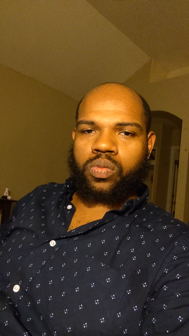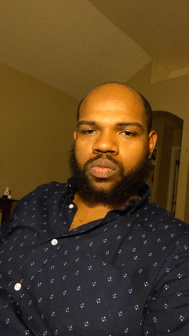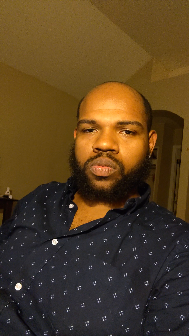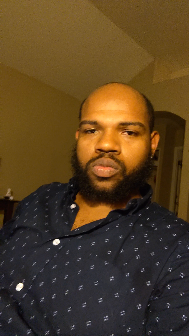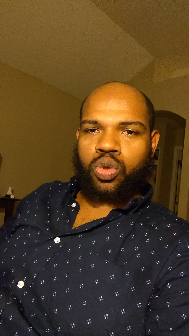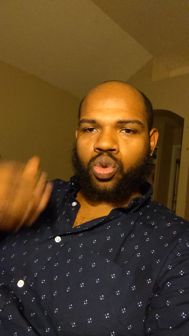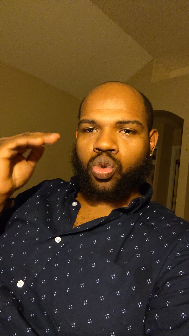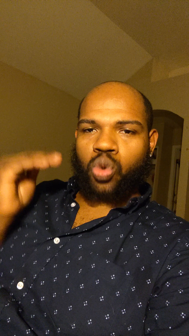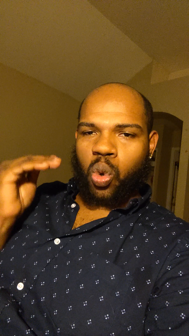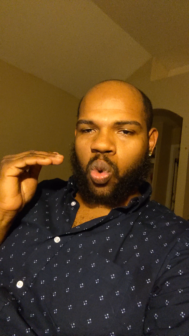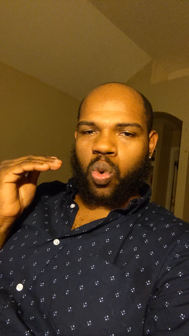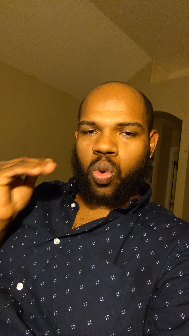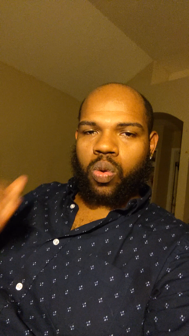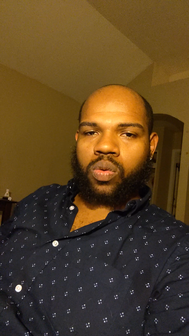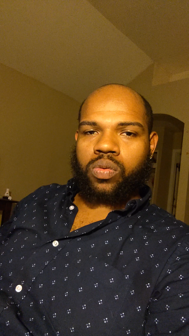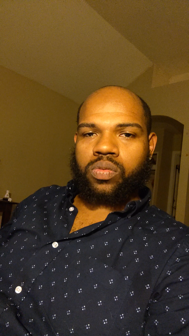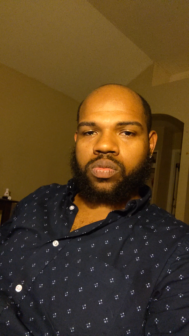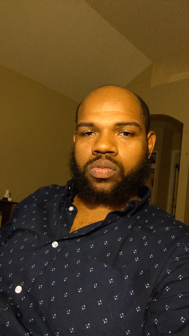short